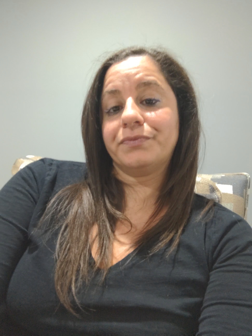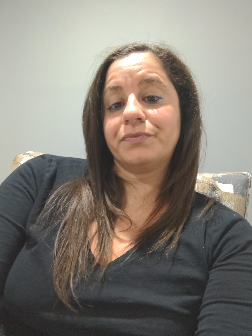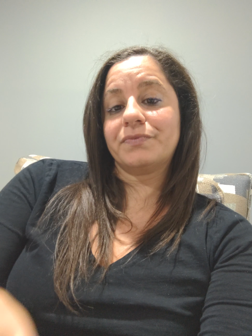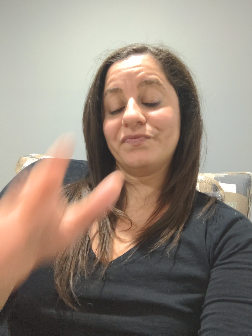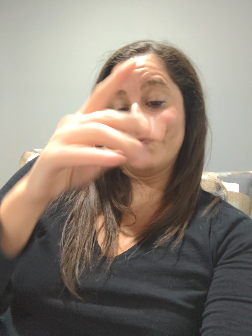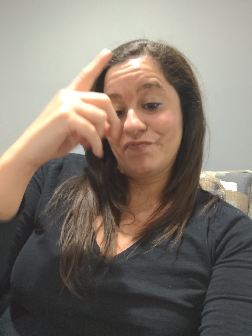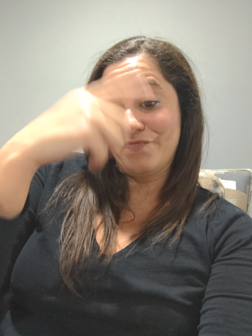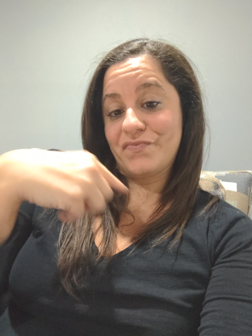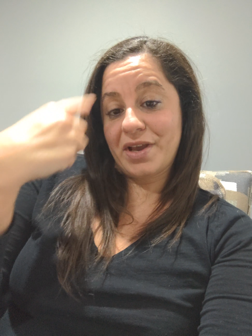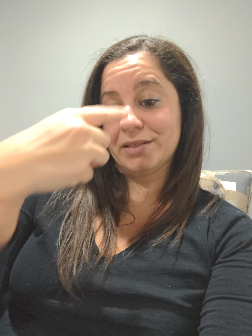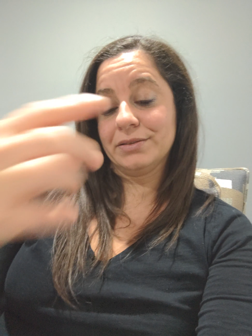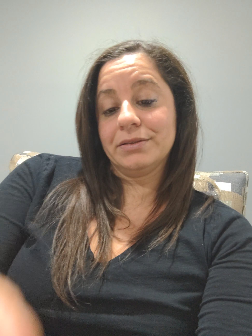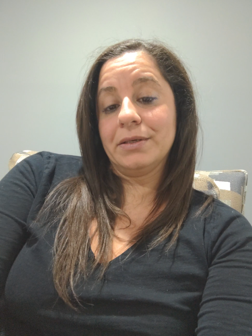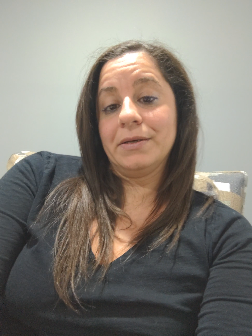face